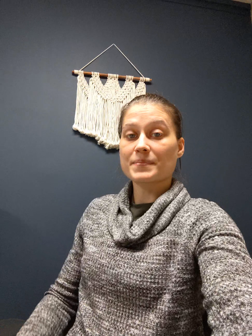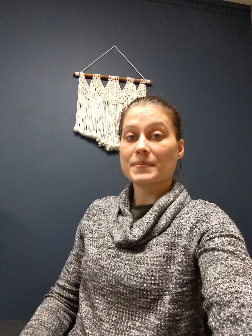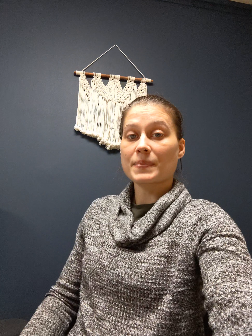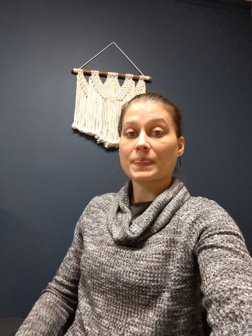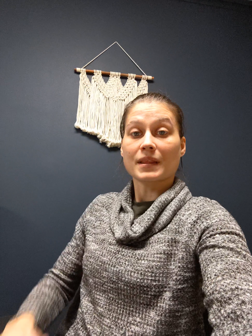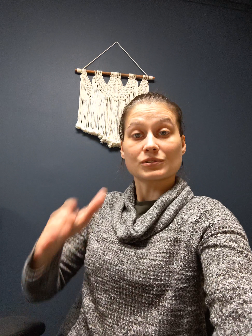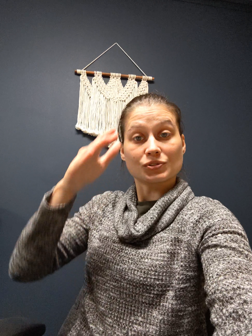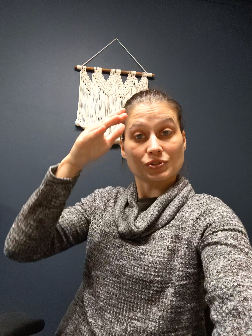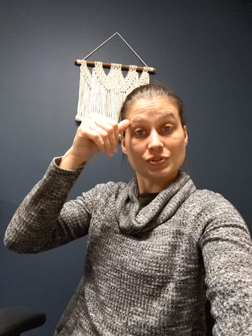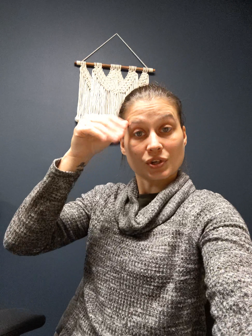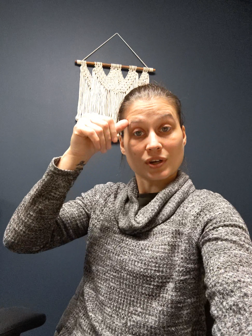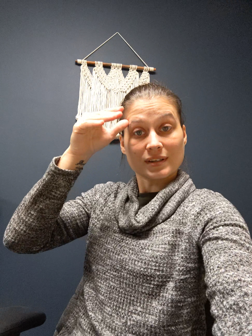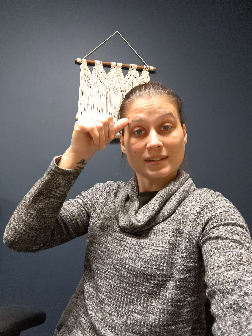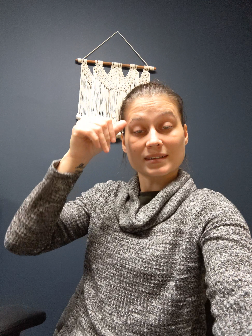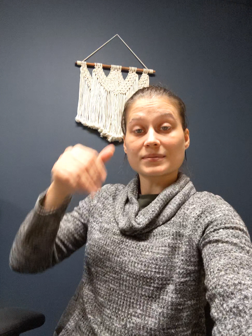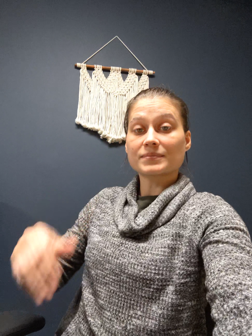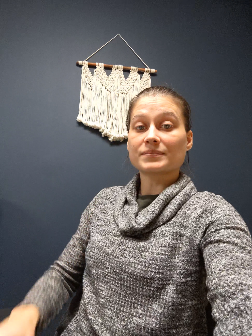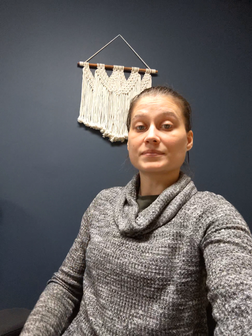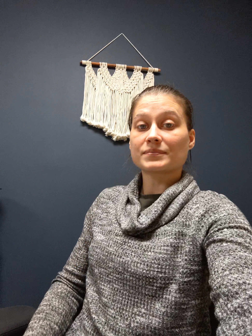donkey